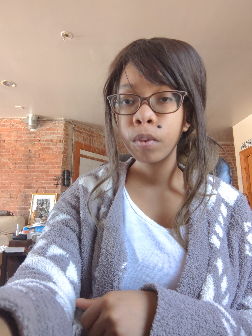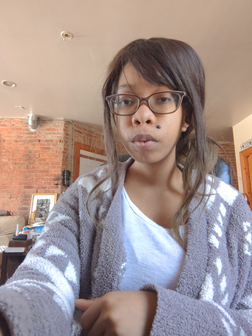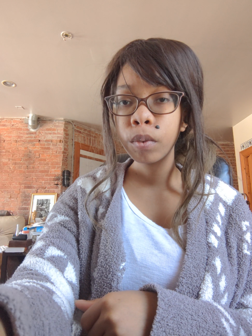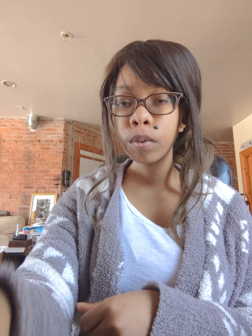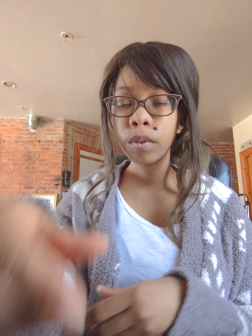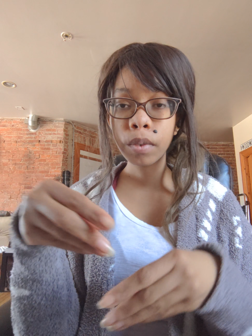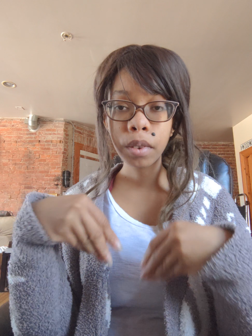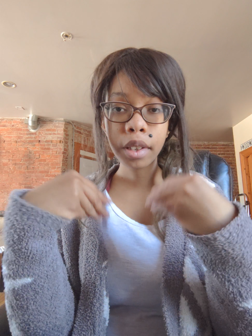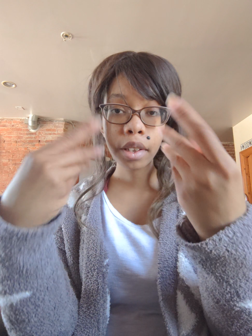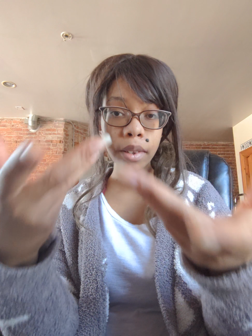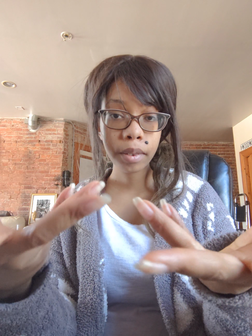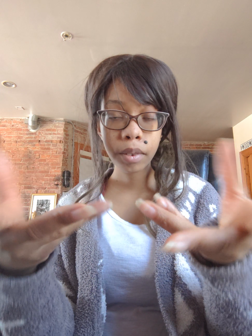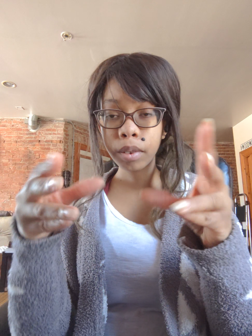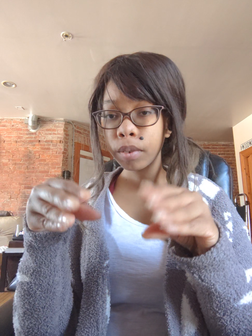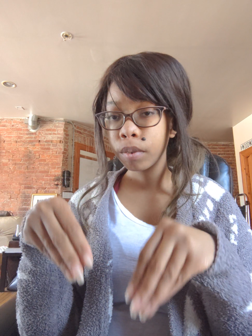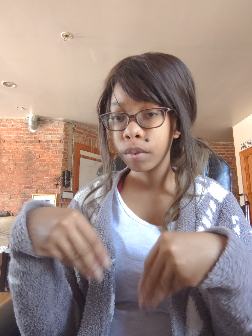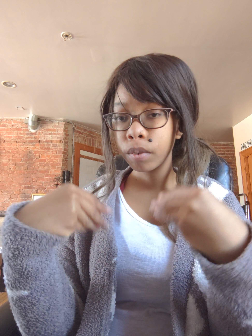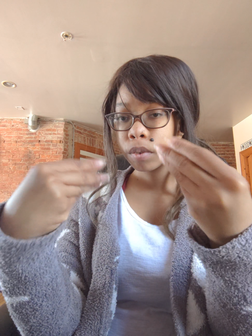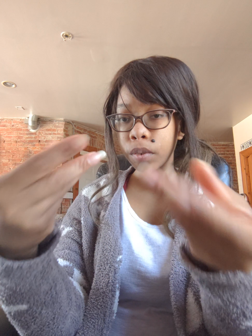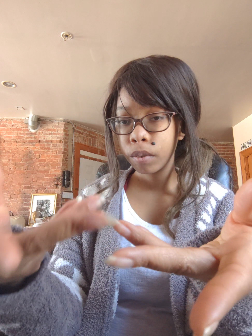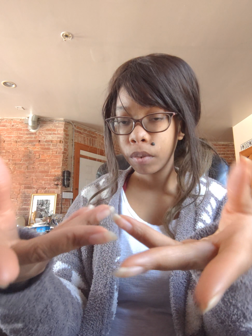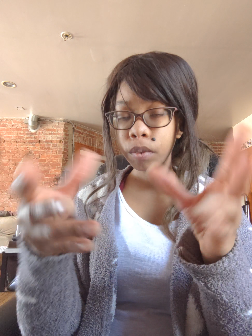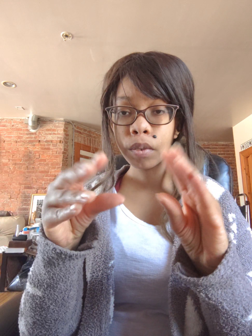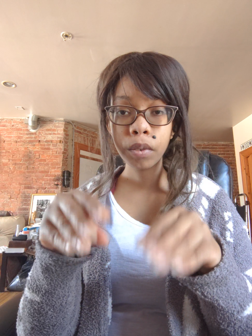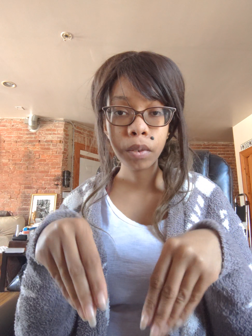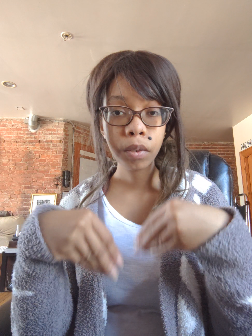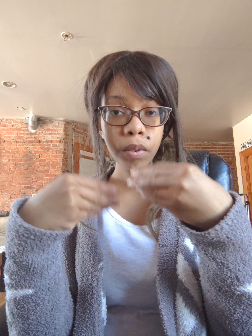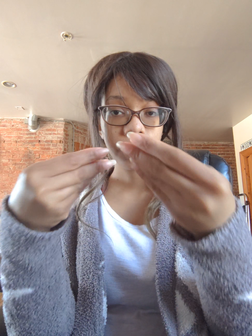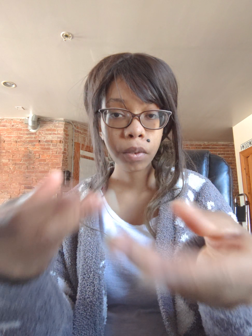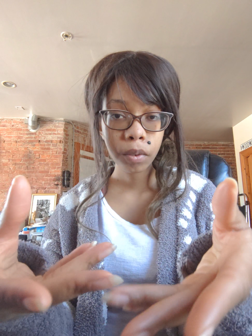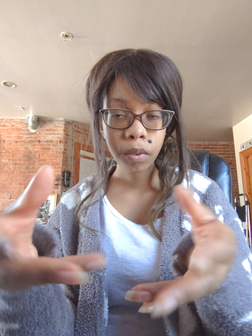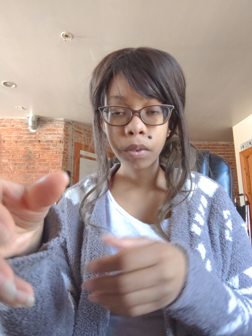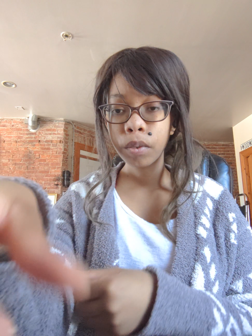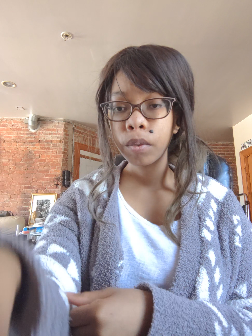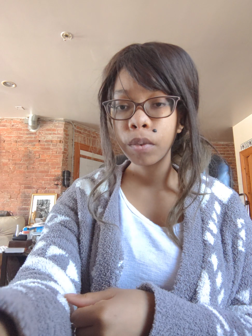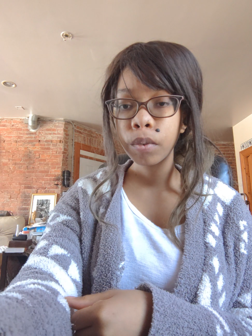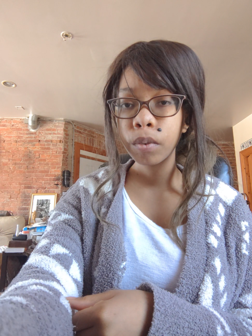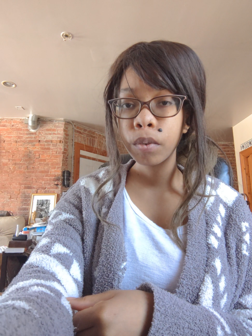give